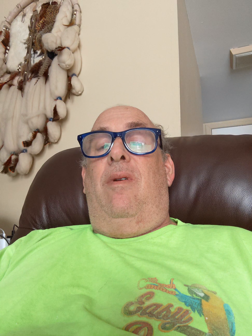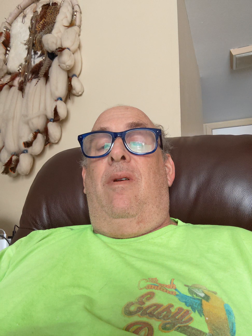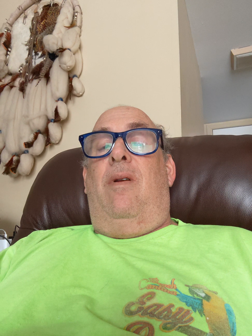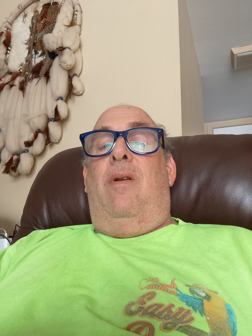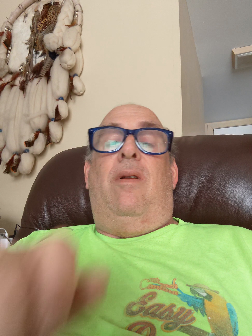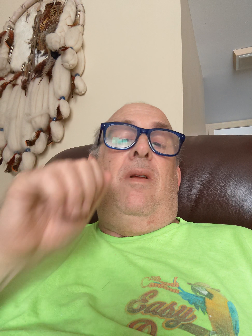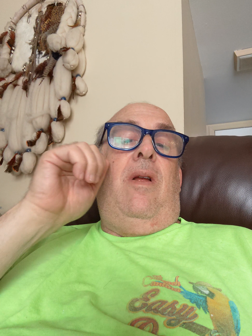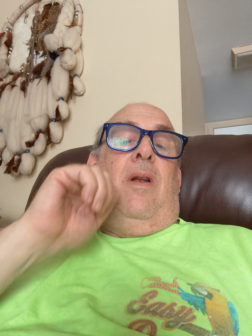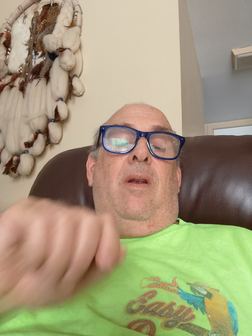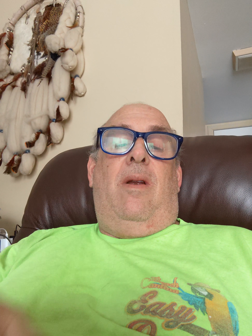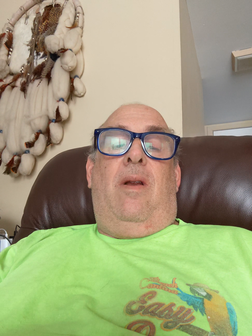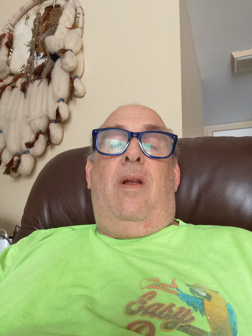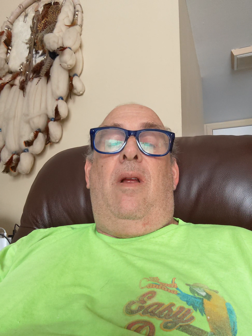aunt